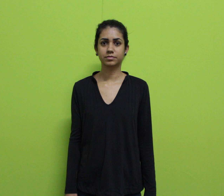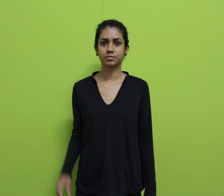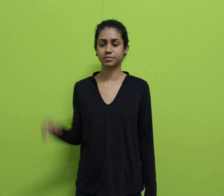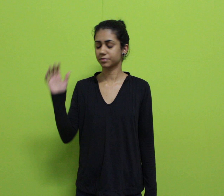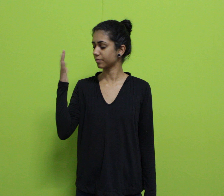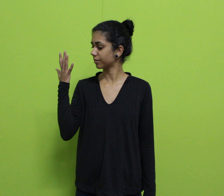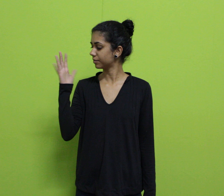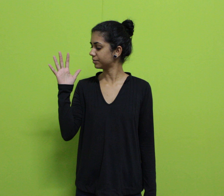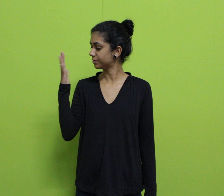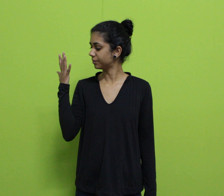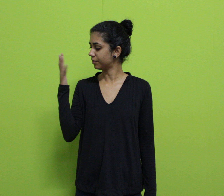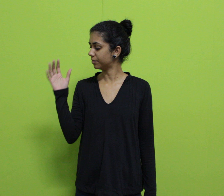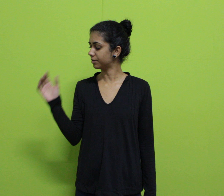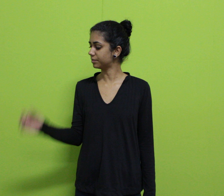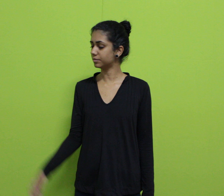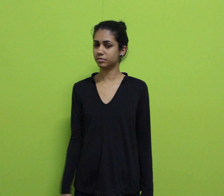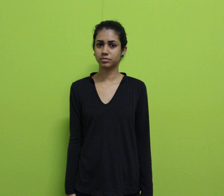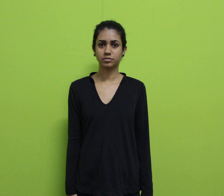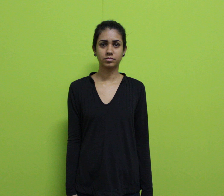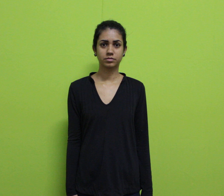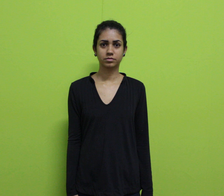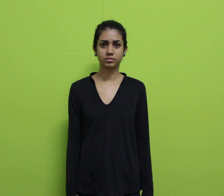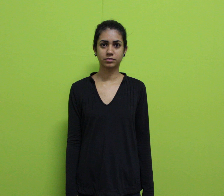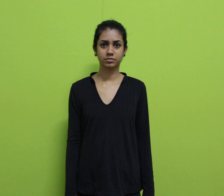espelho